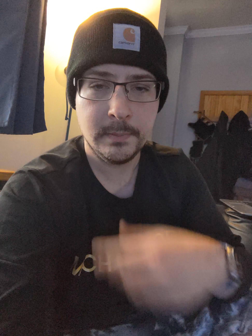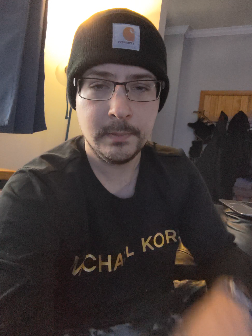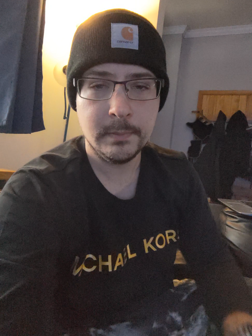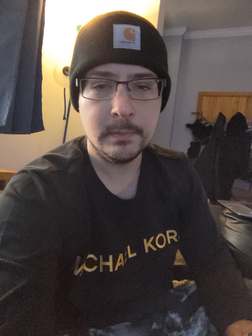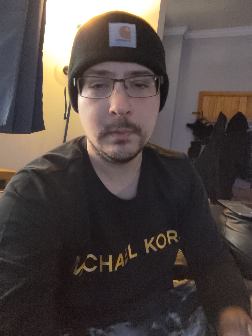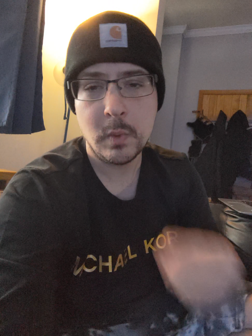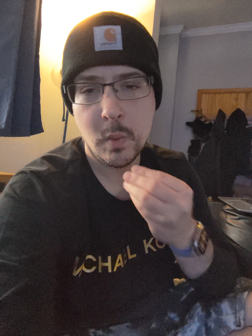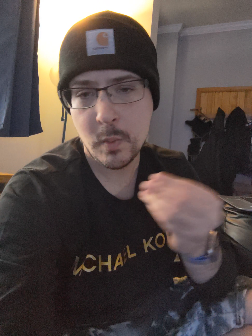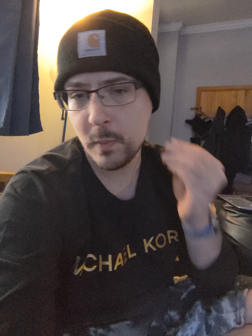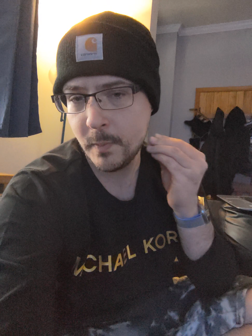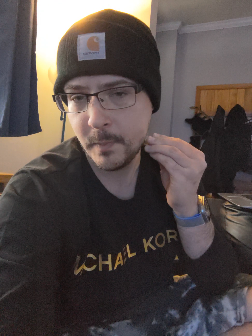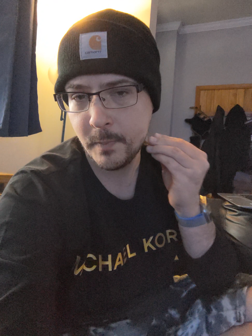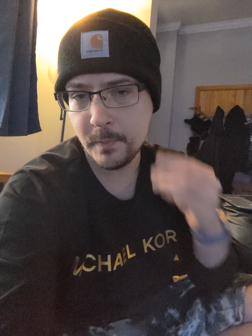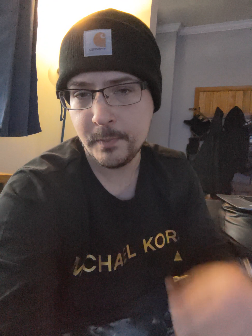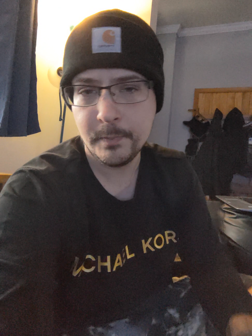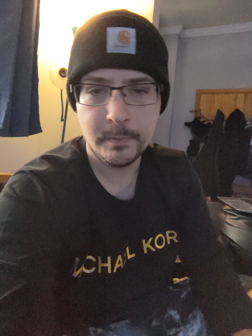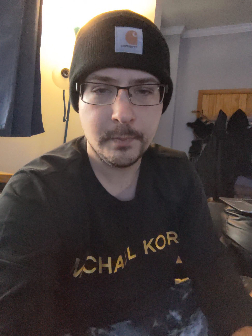home